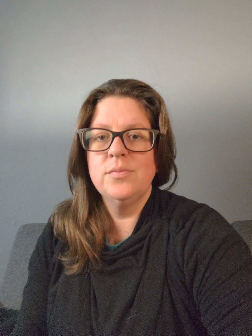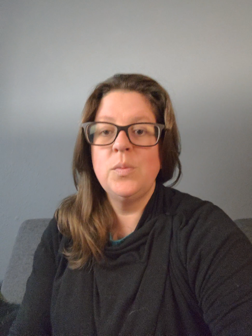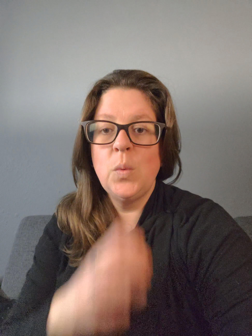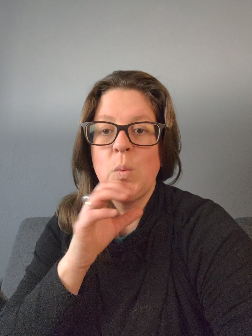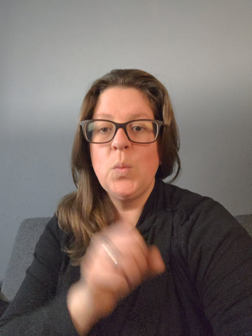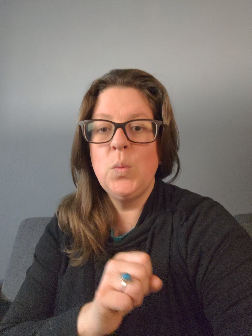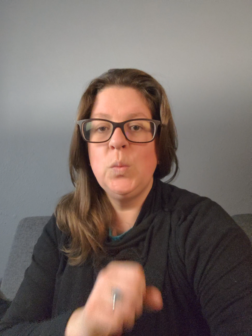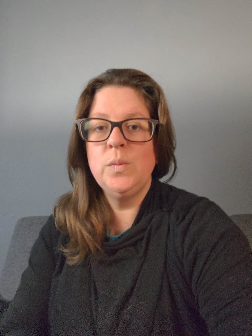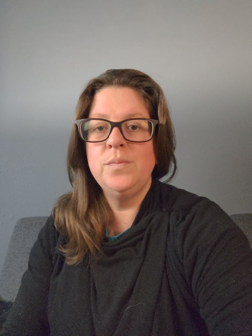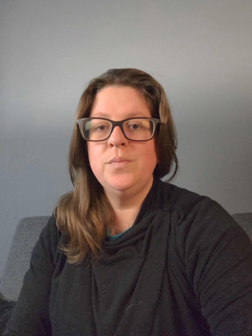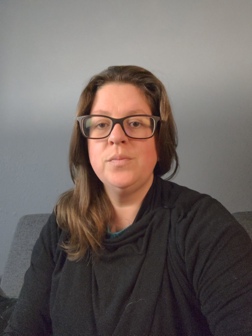old